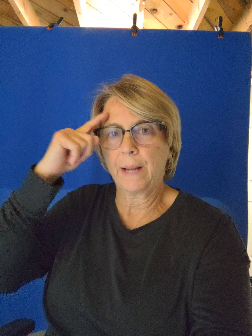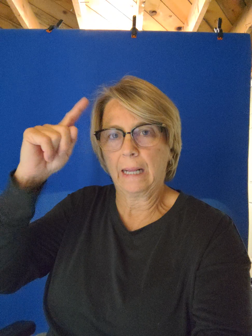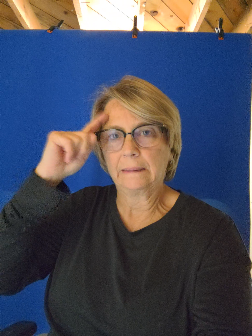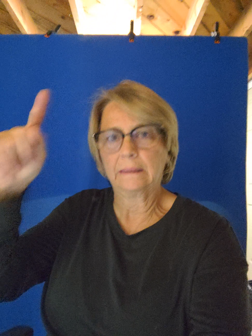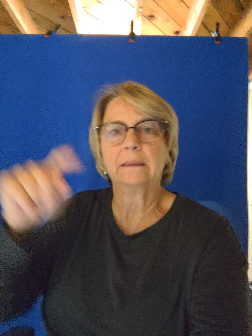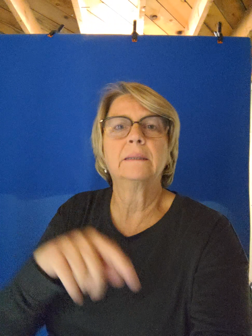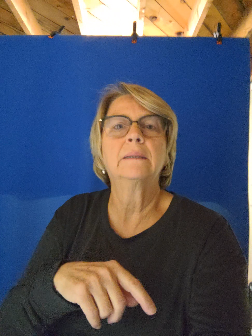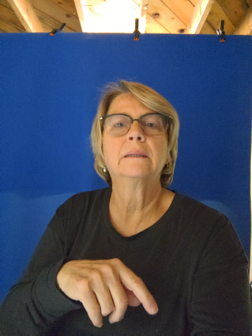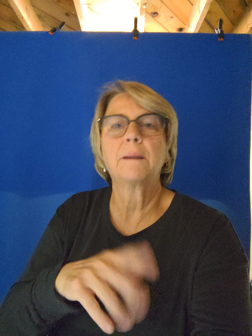penny